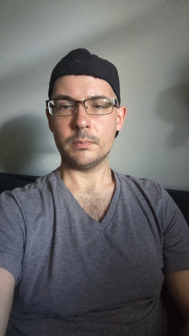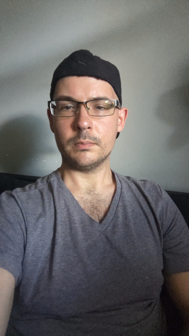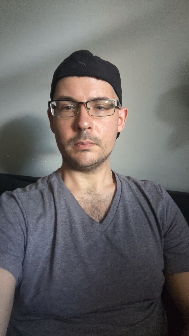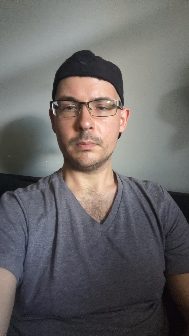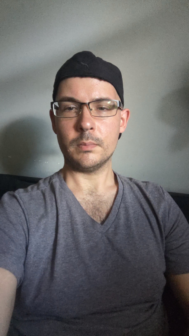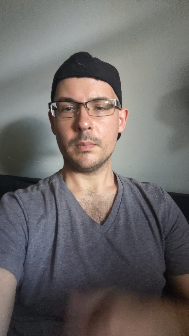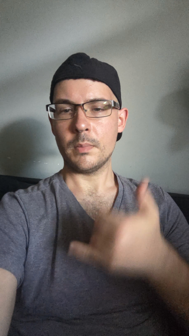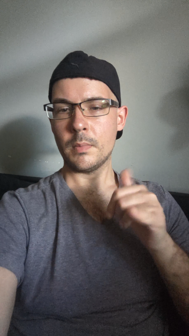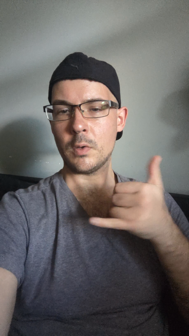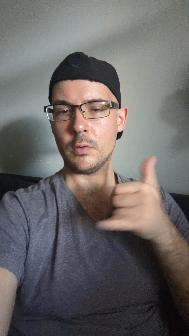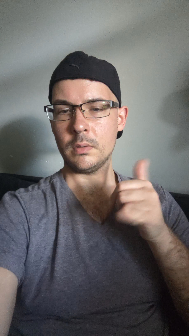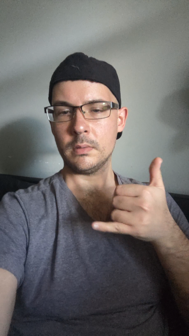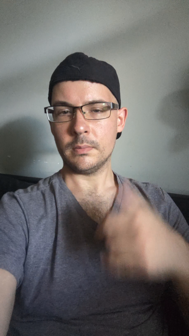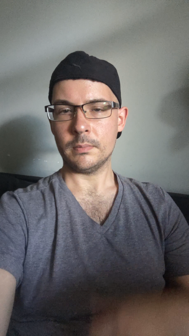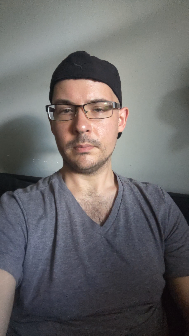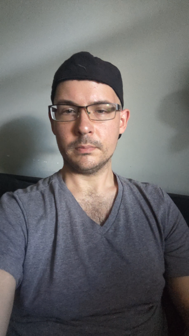party